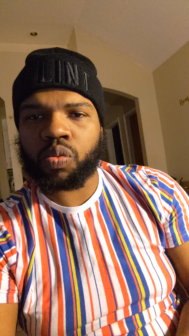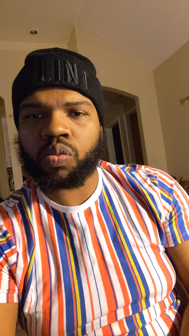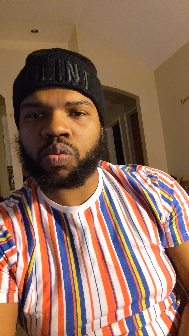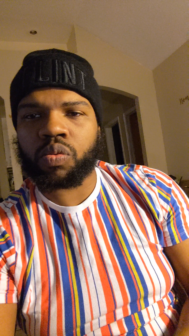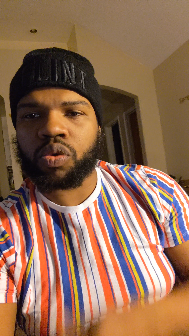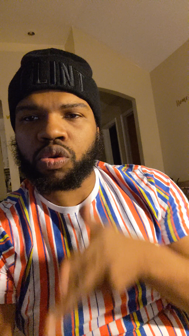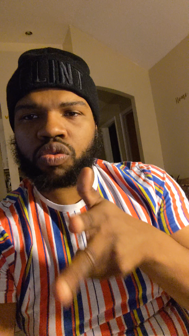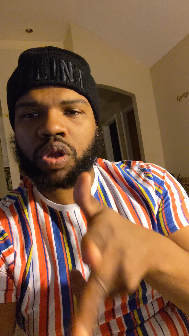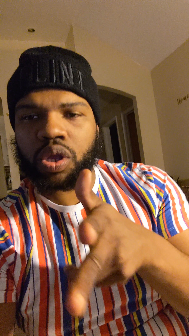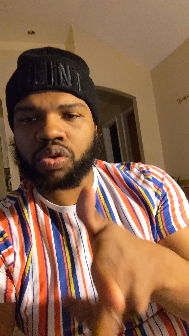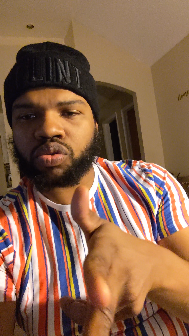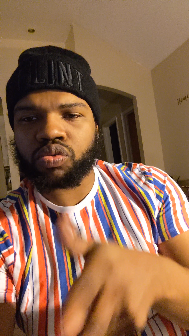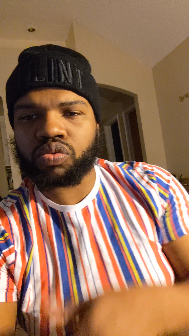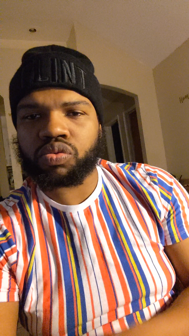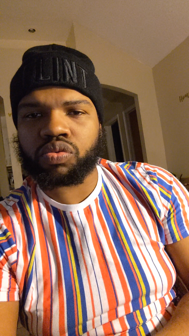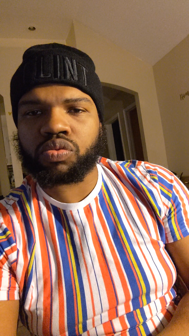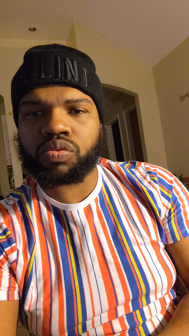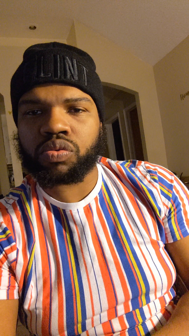garage